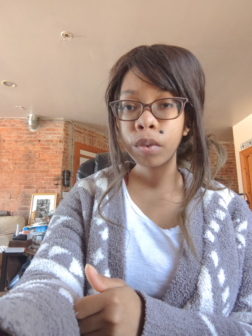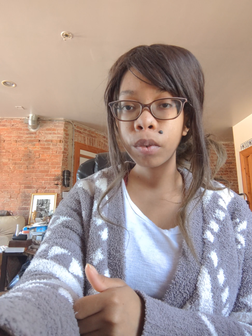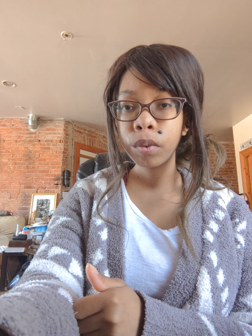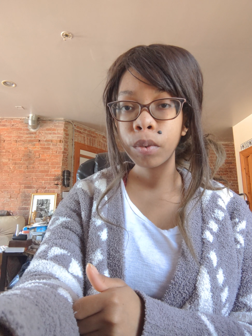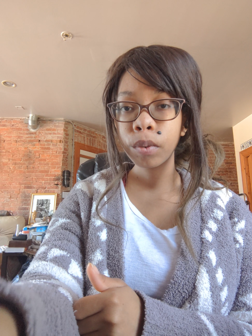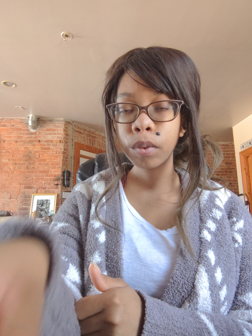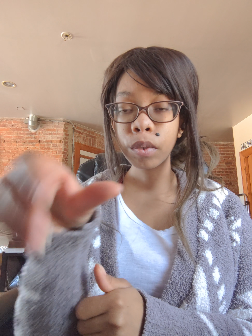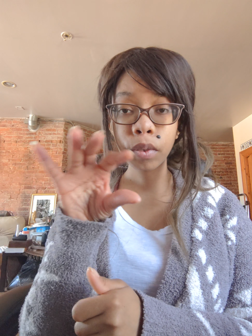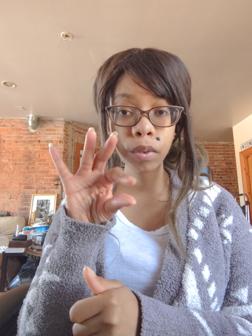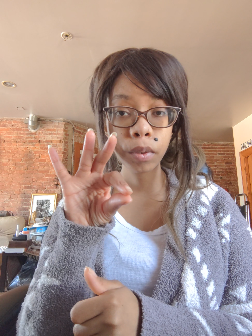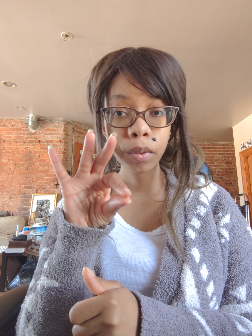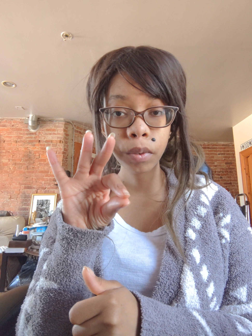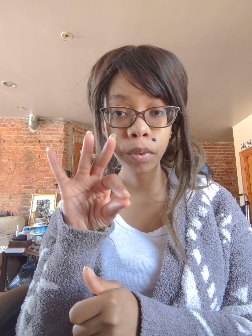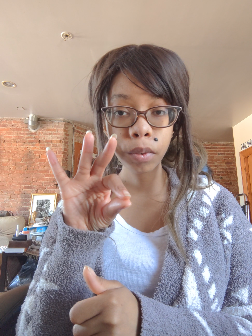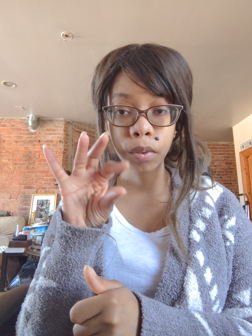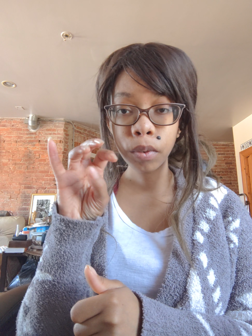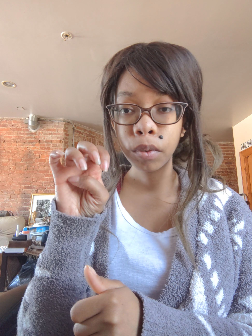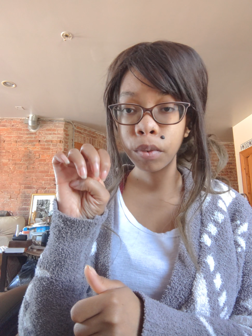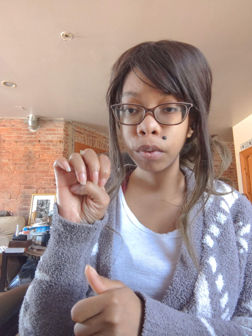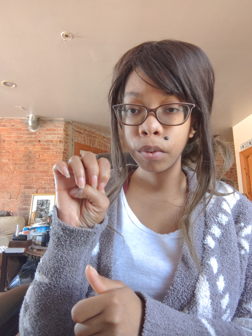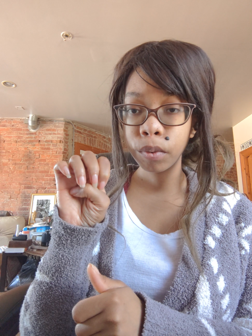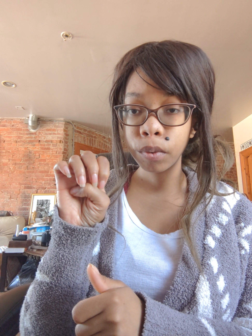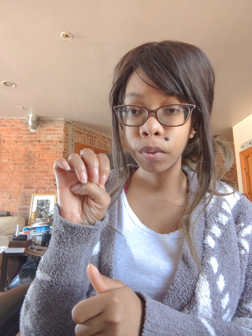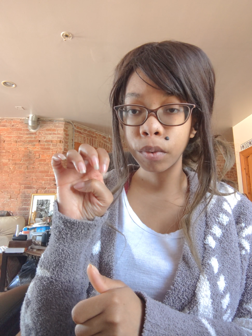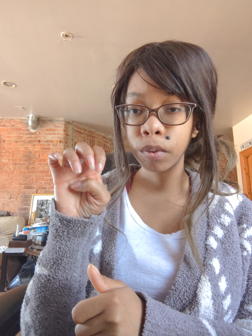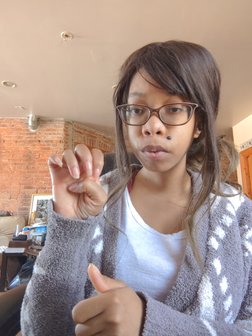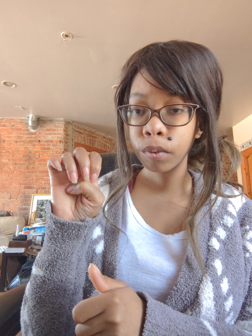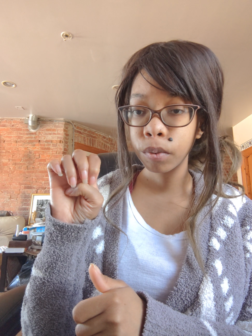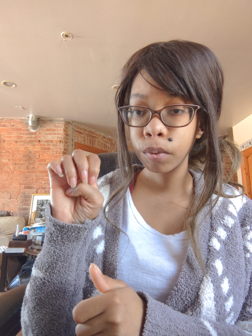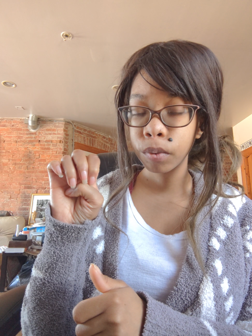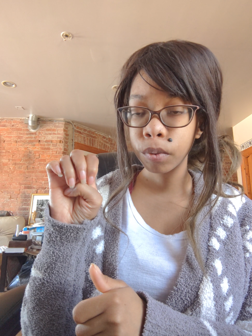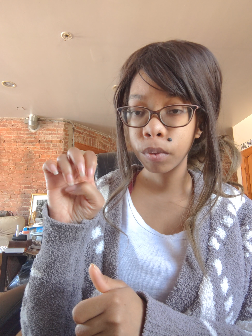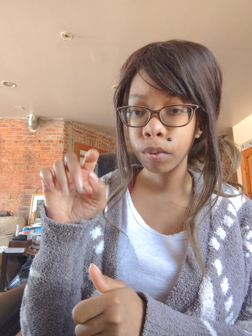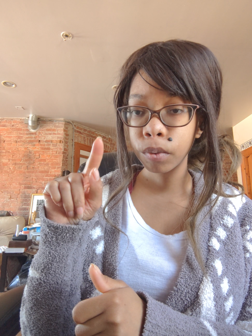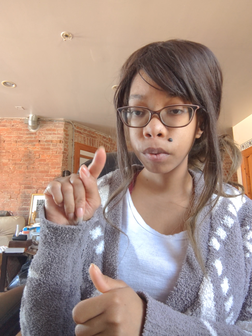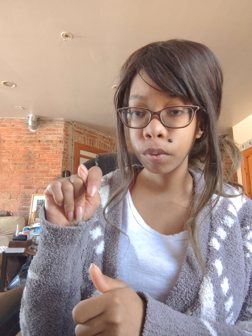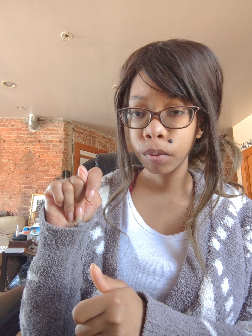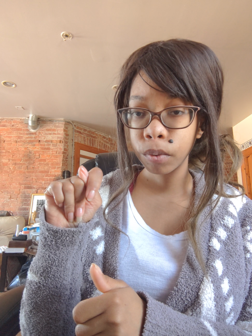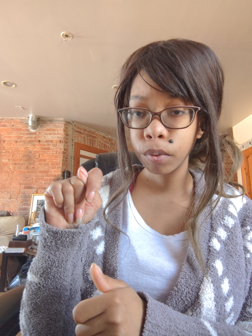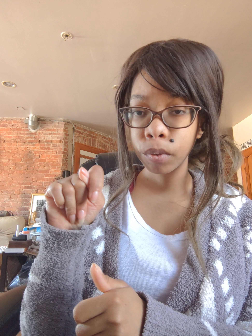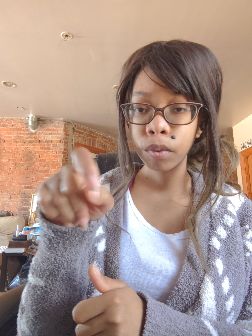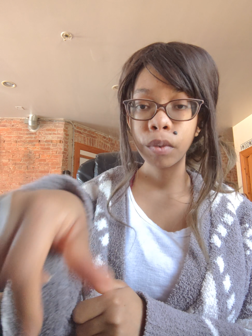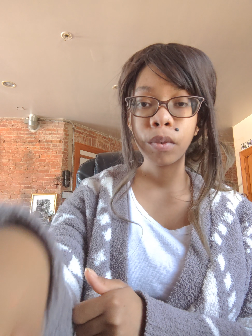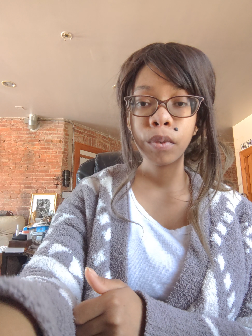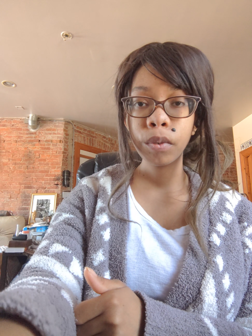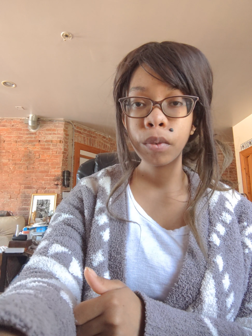feet